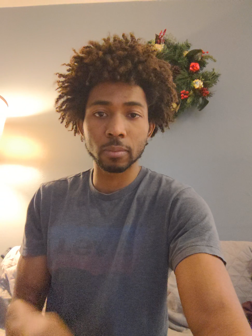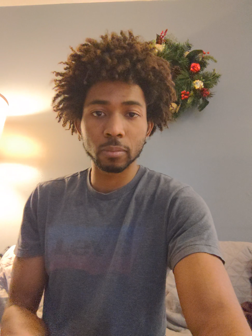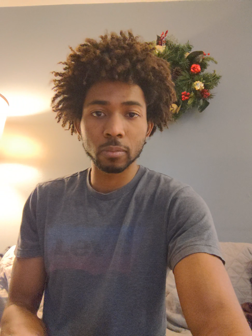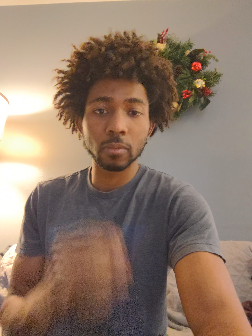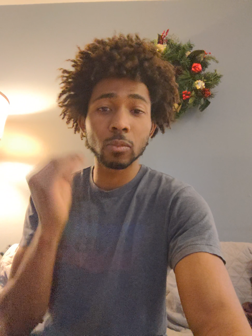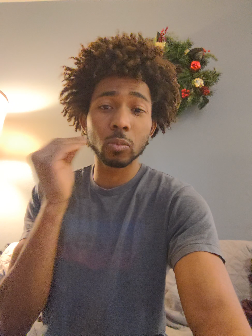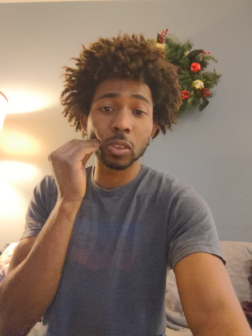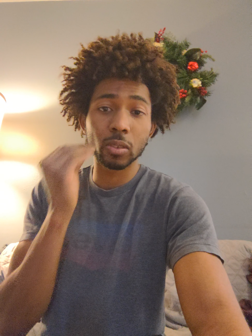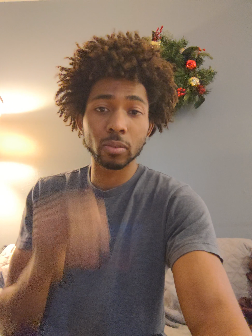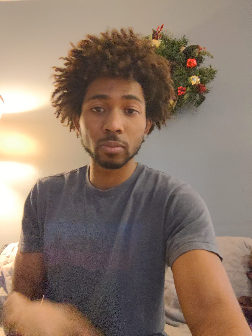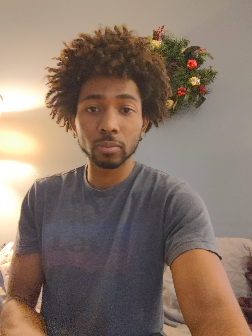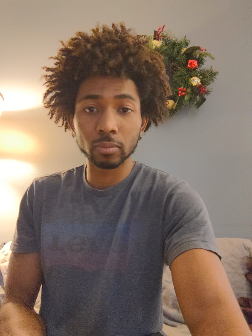kiss